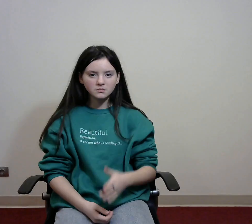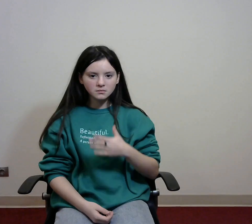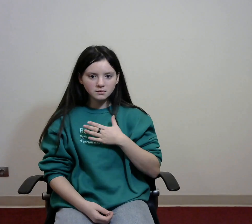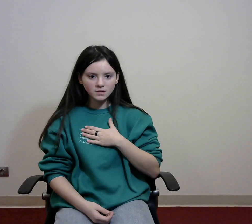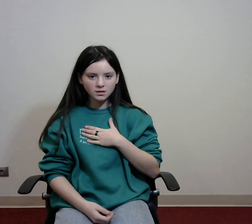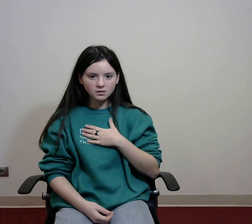mən